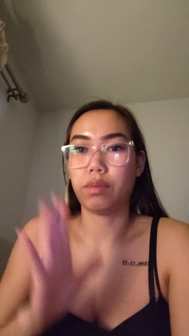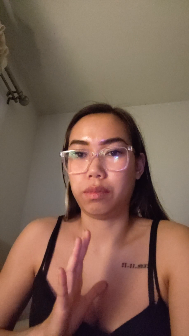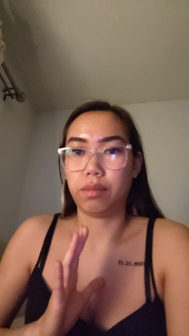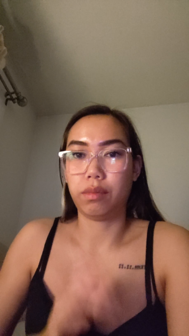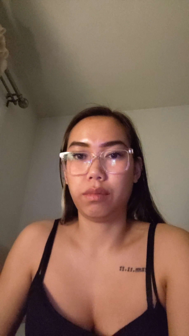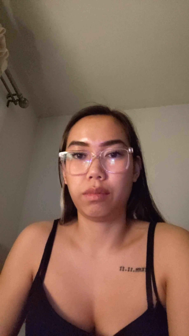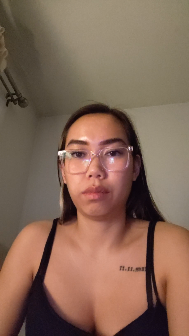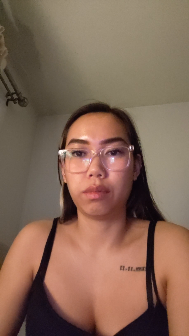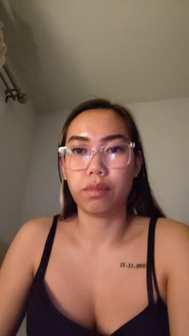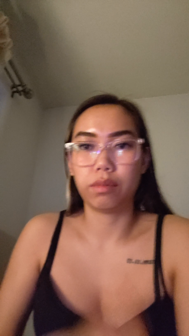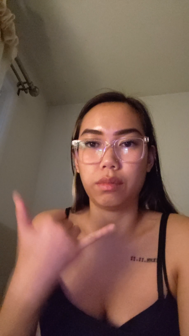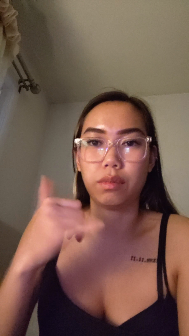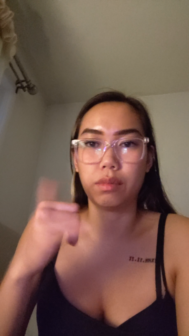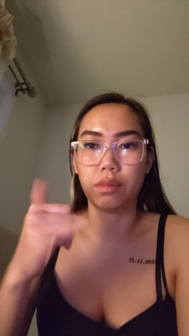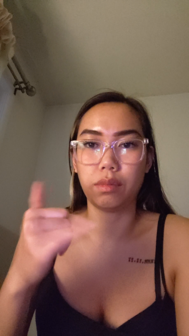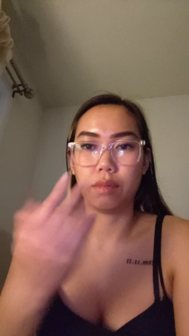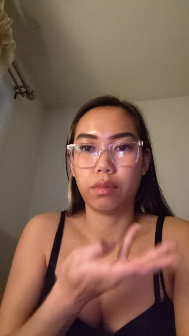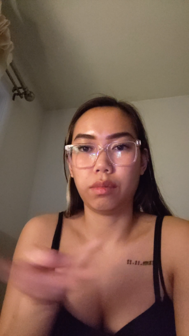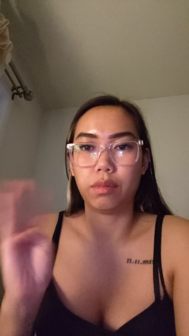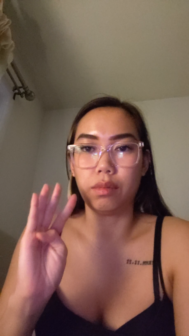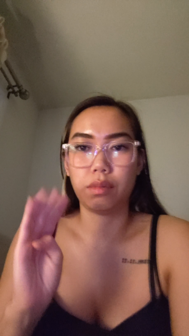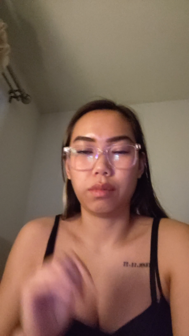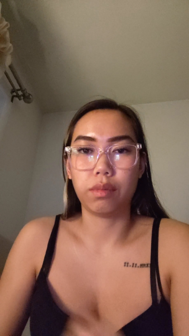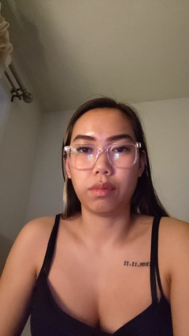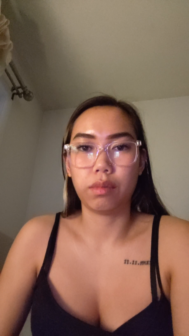playpen